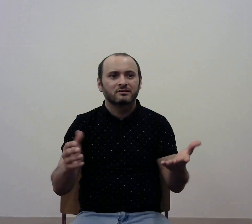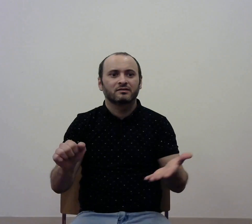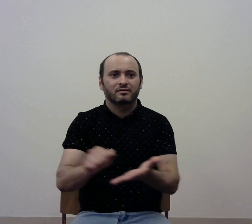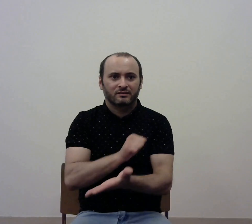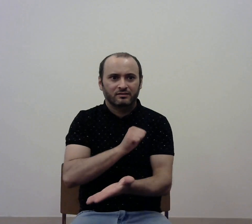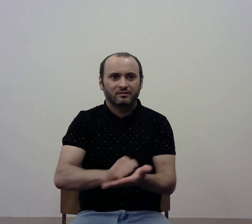sənəd